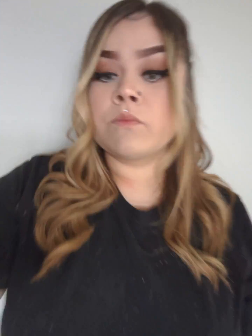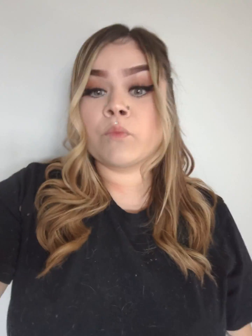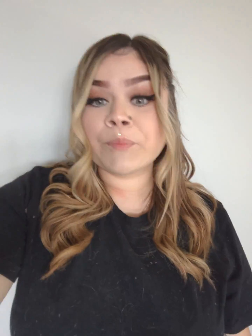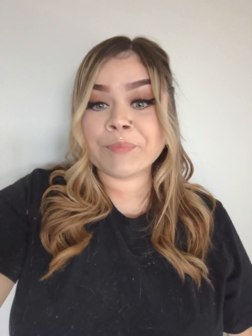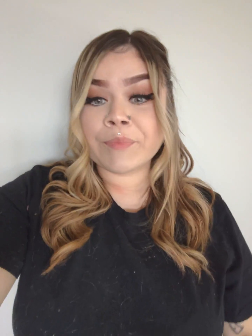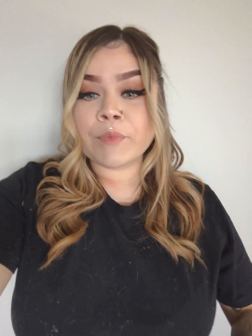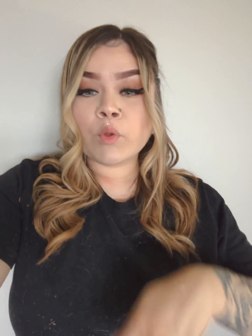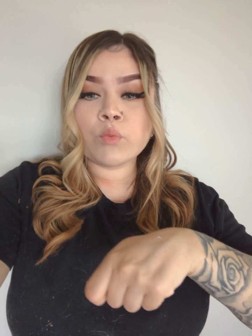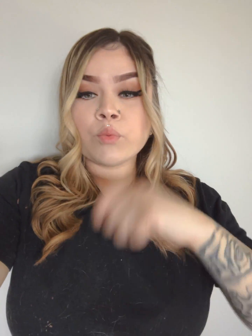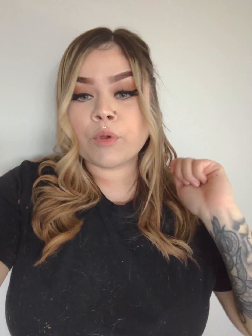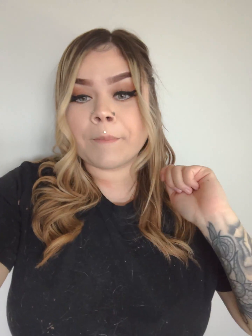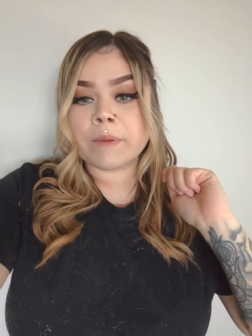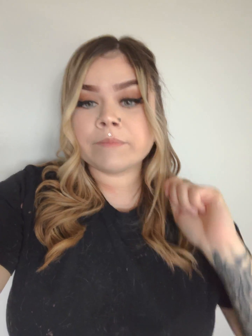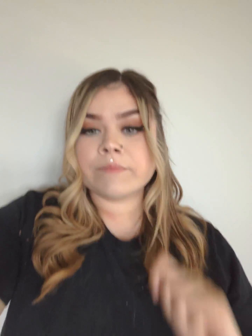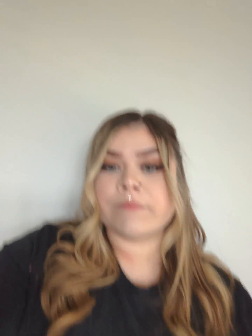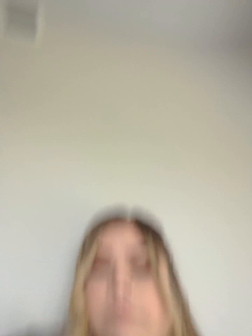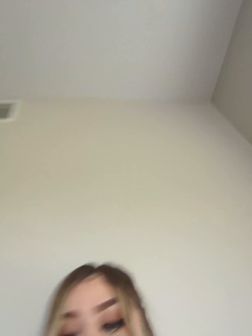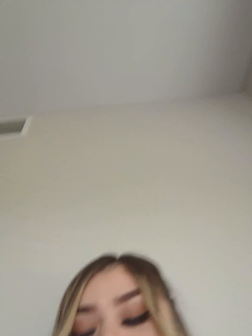rip